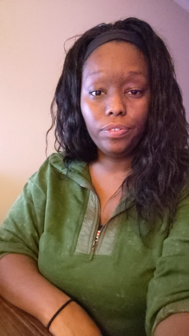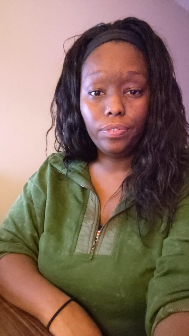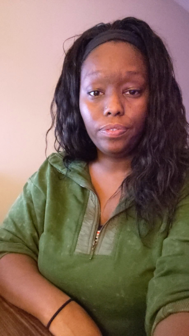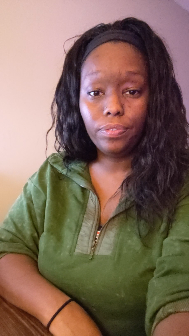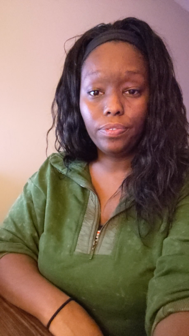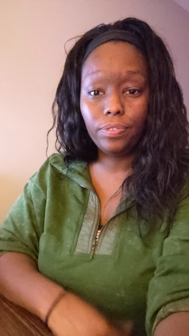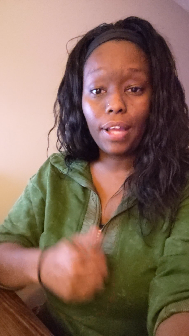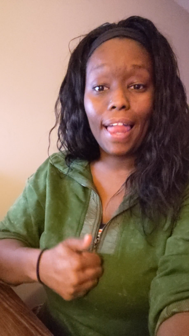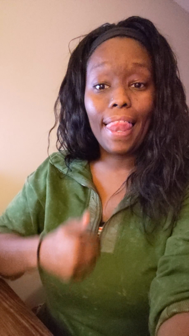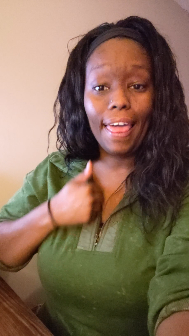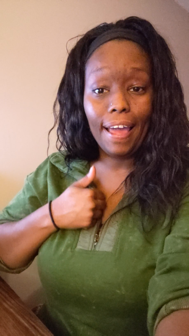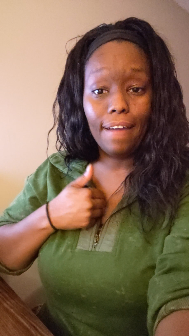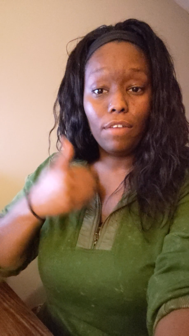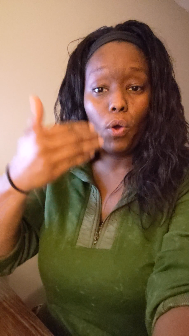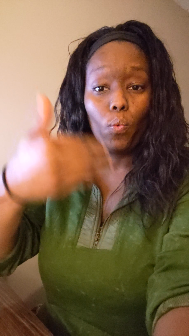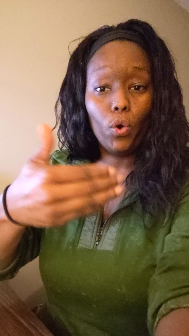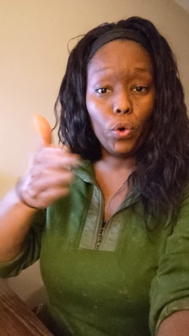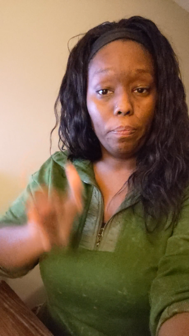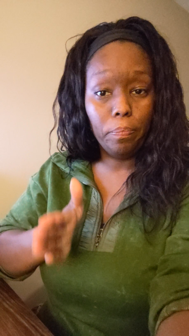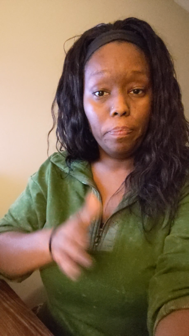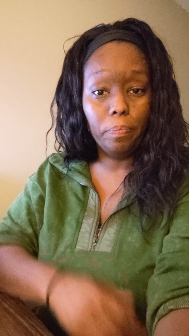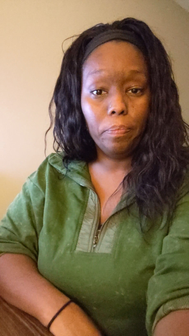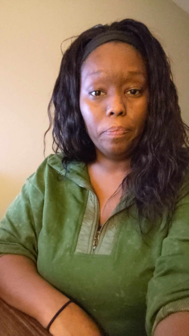living room